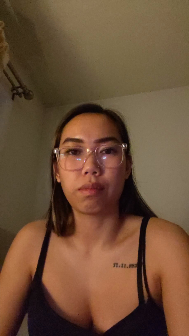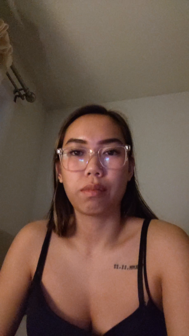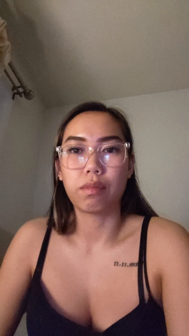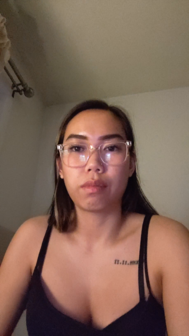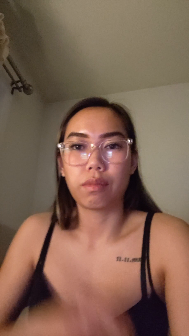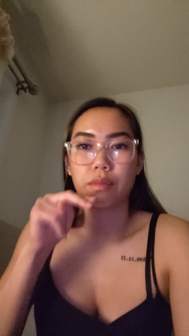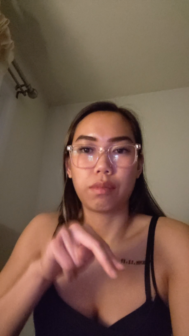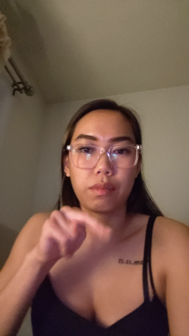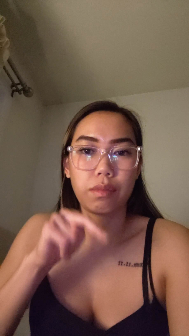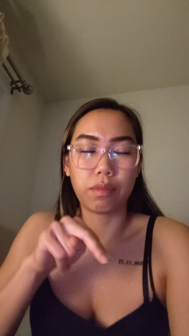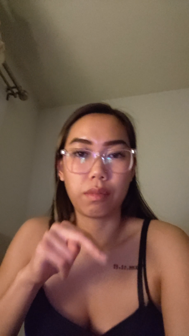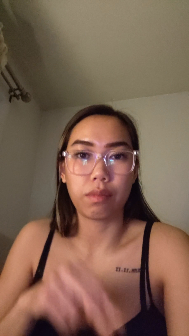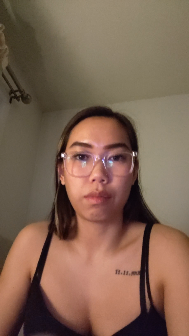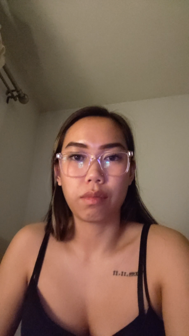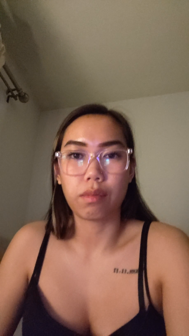nurse